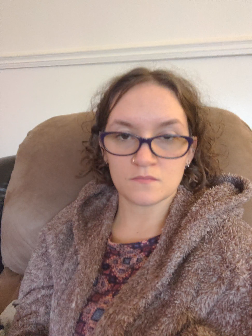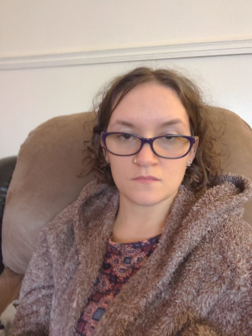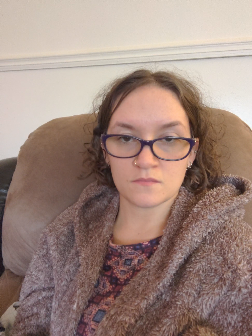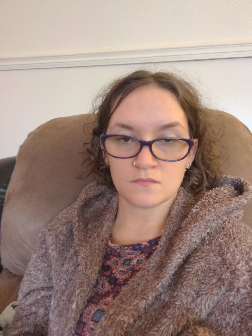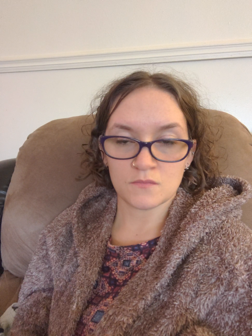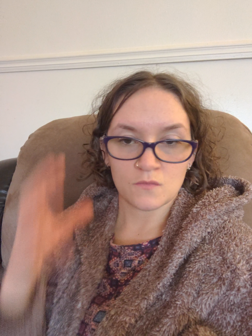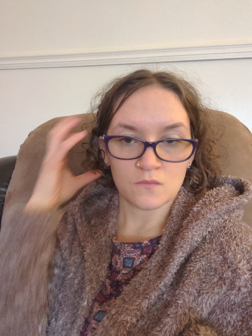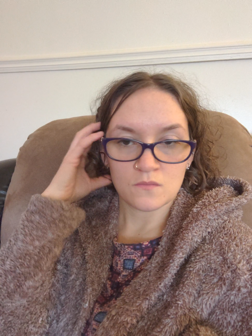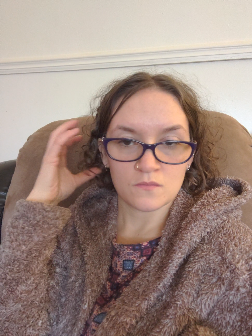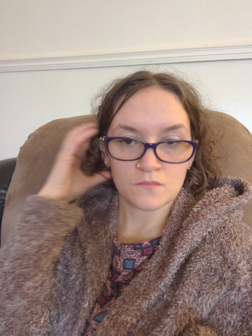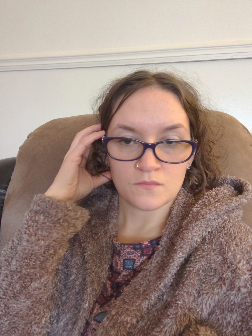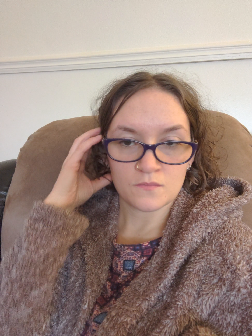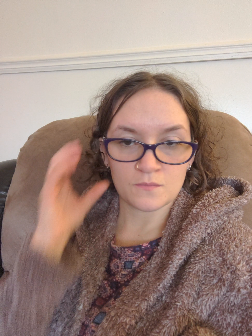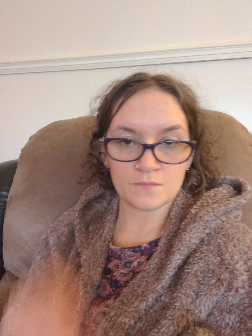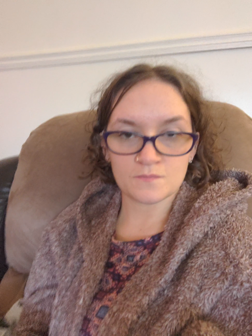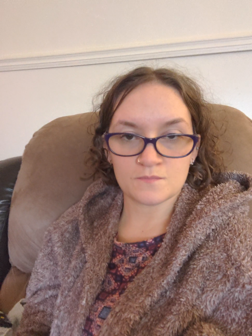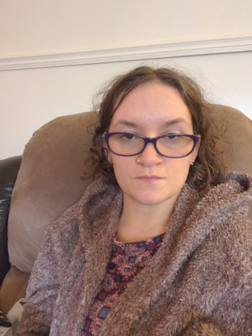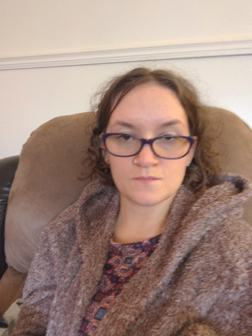radio